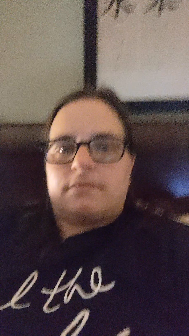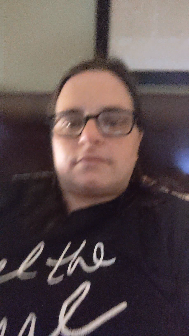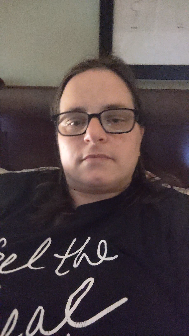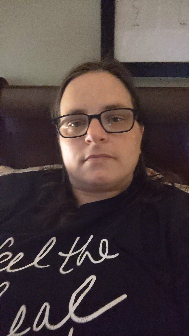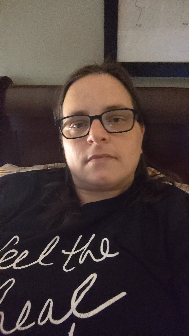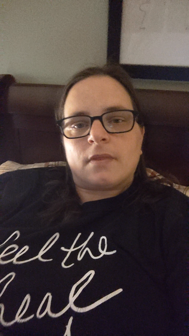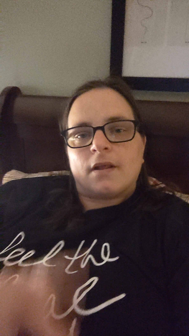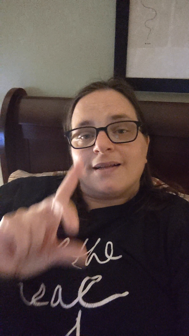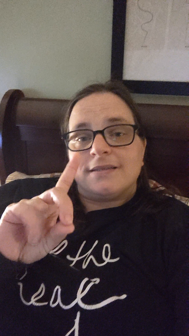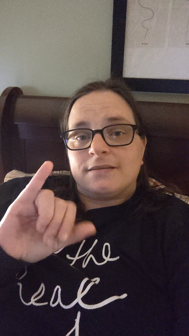did